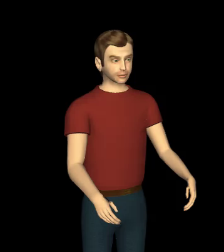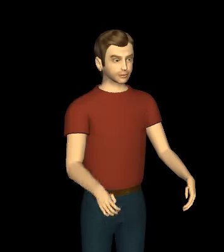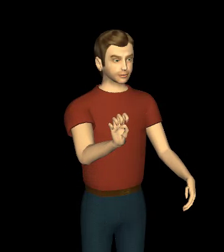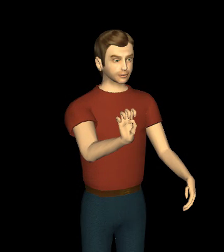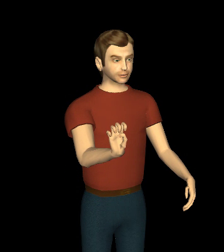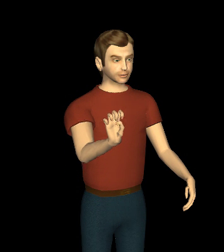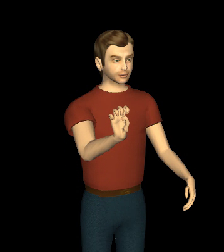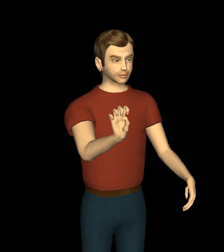أوروبا